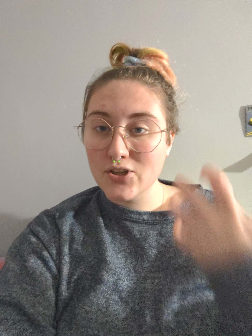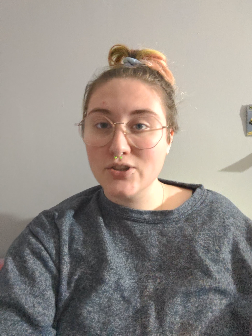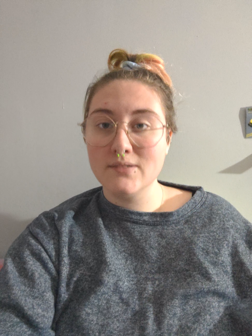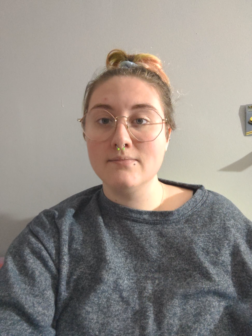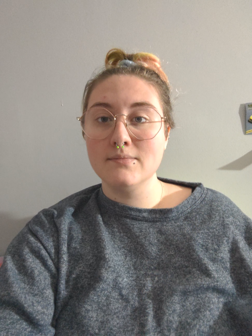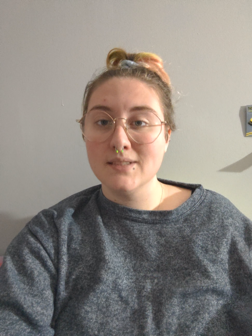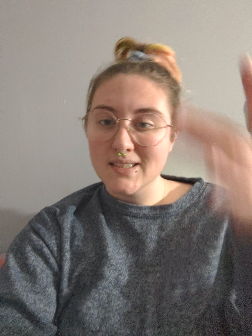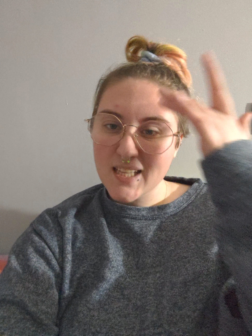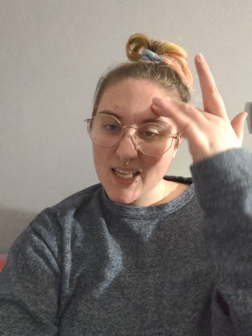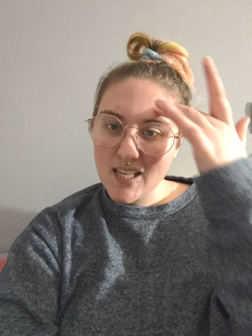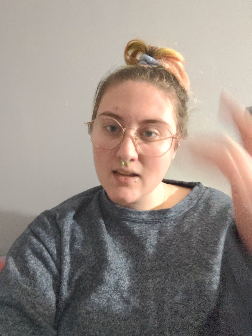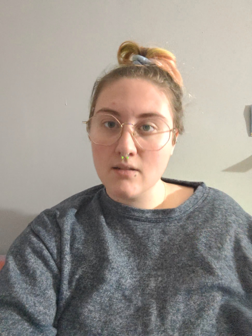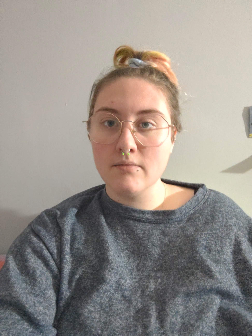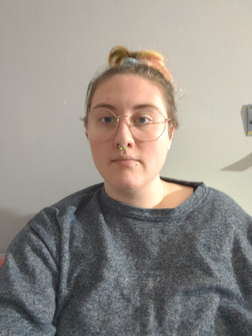sick